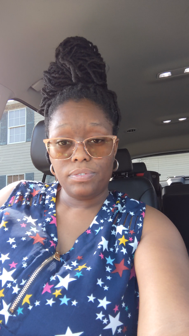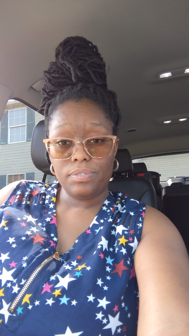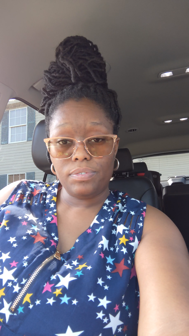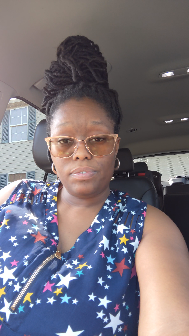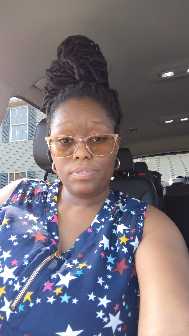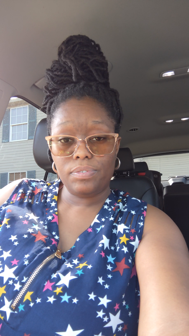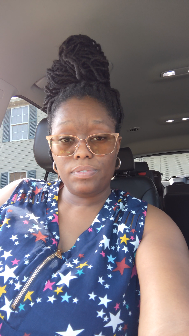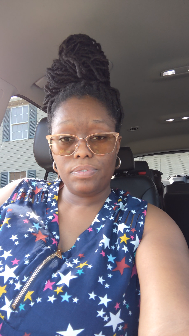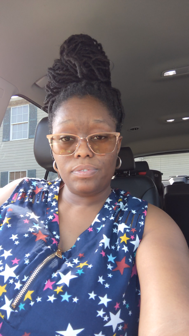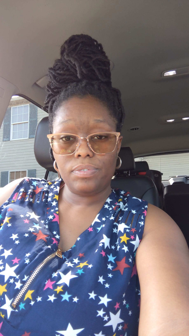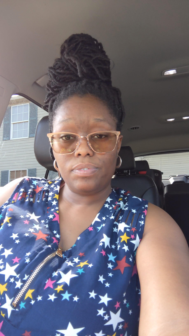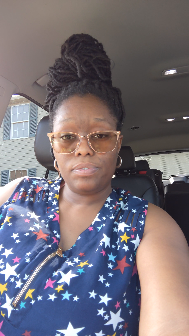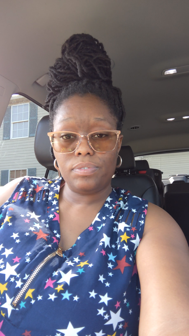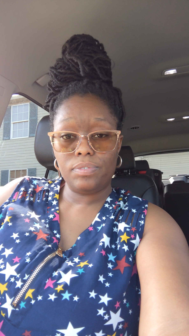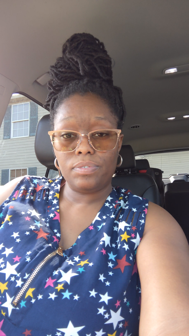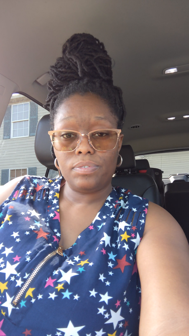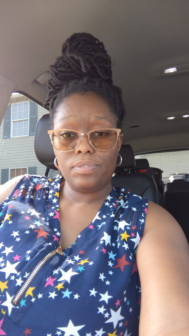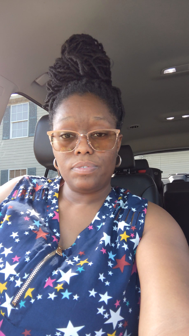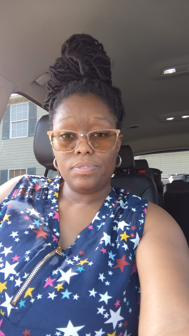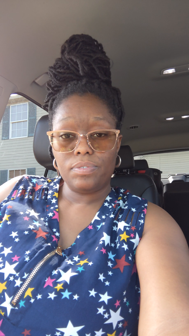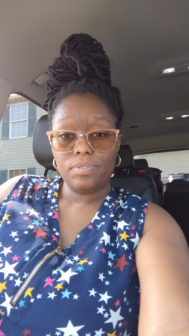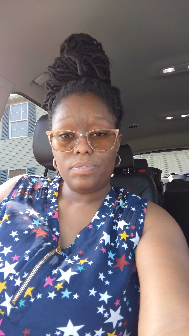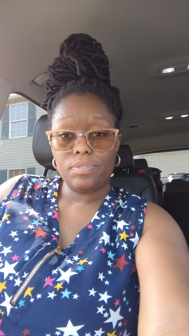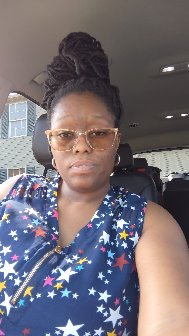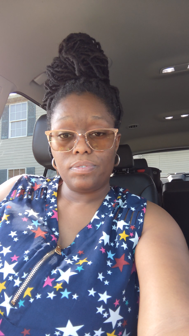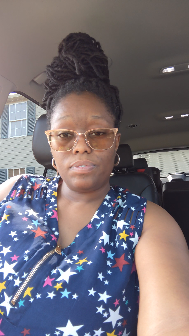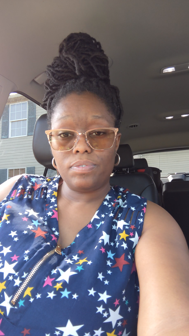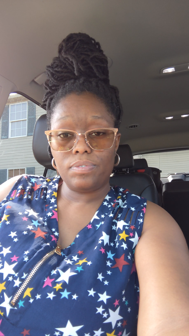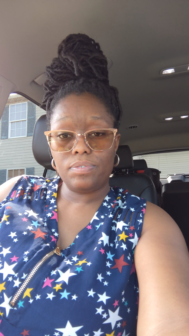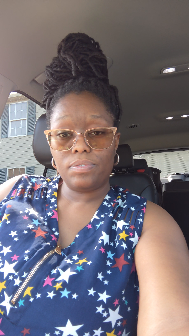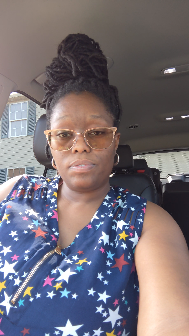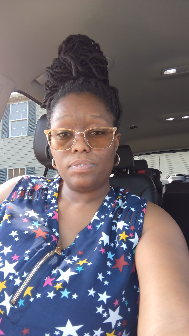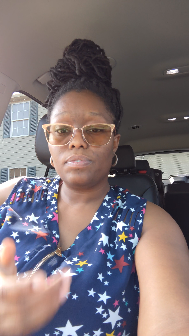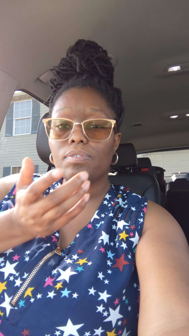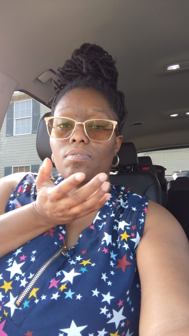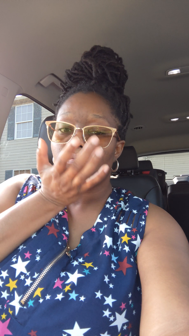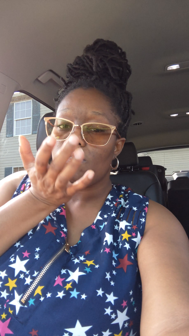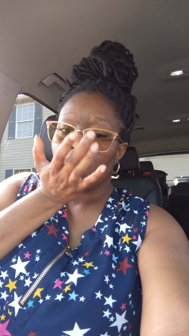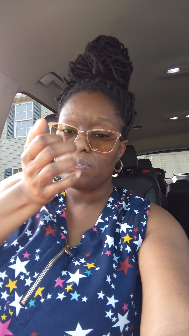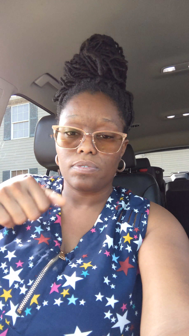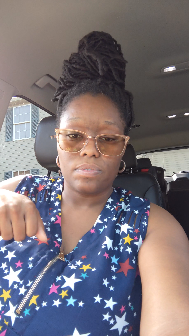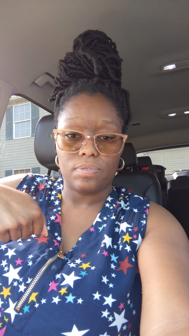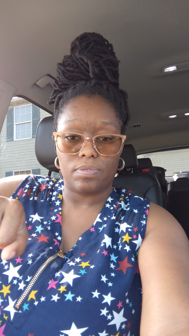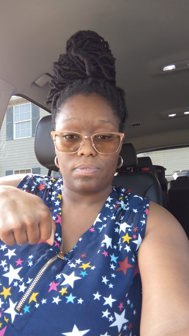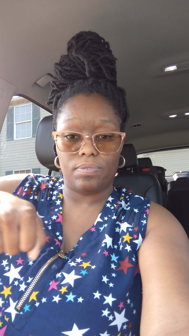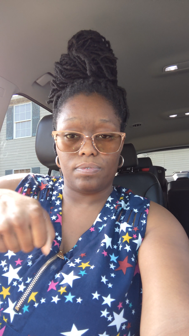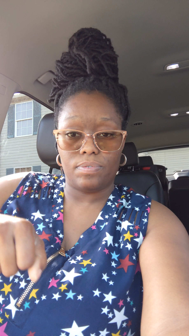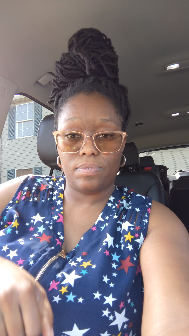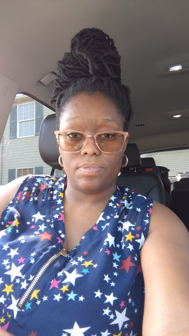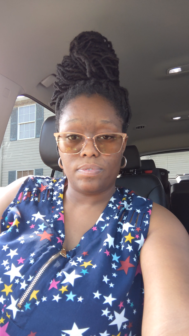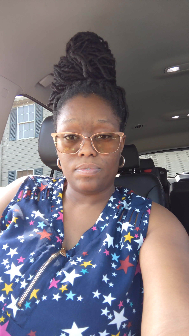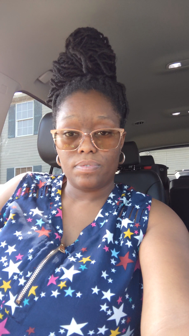lawn mower